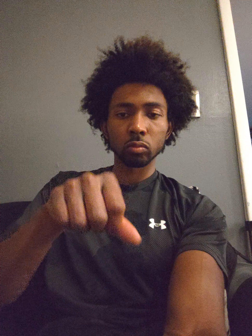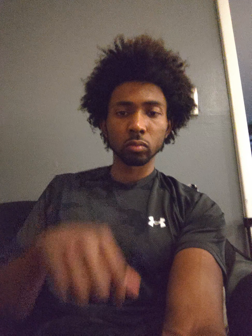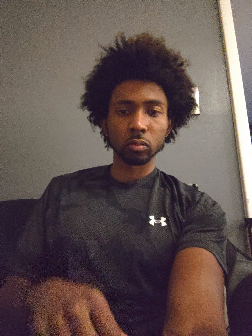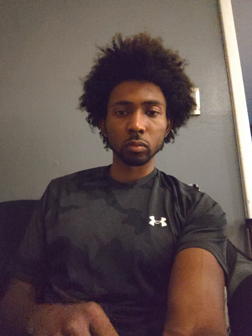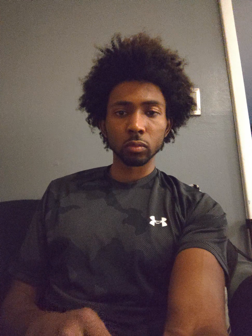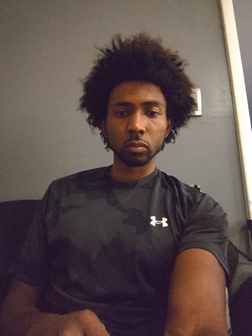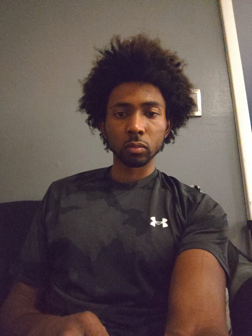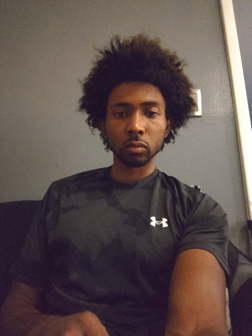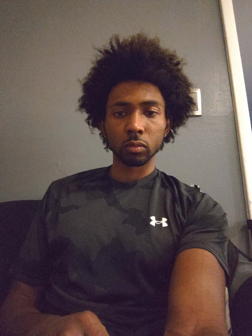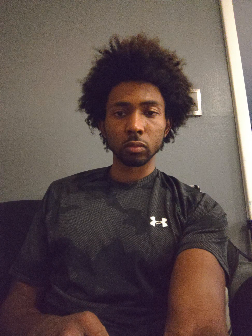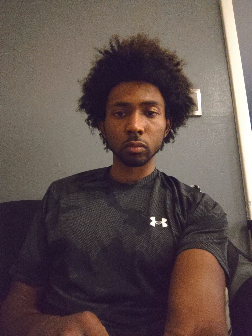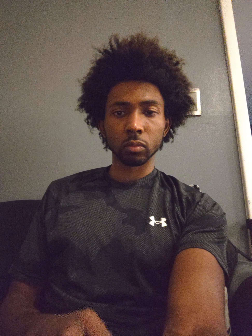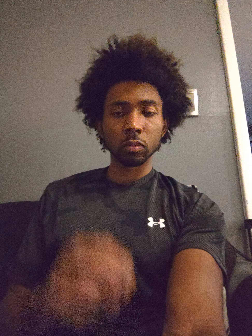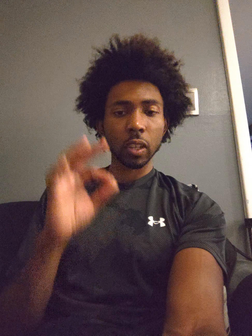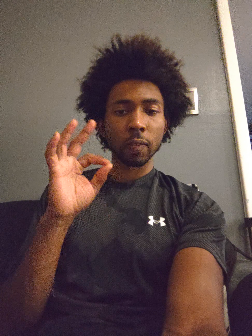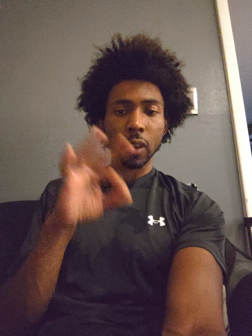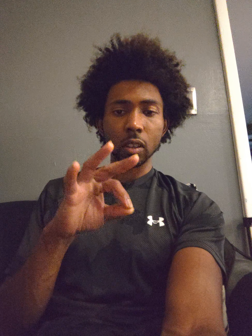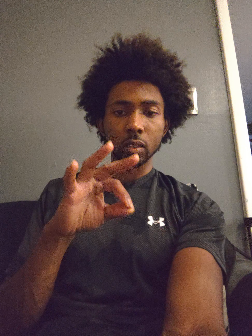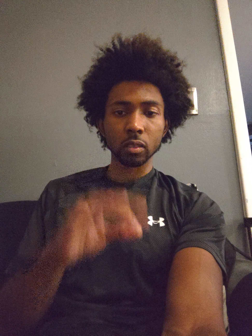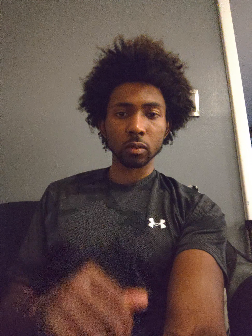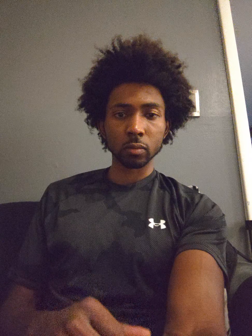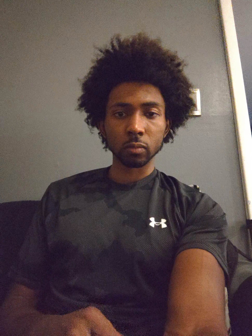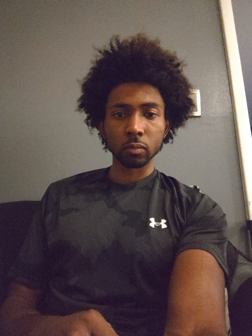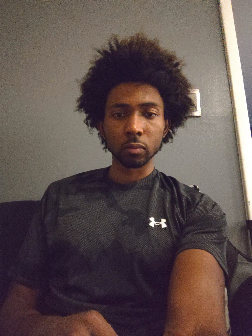fit